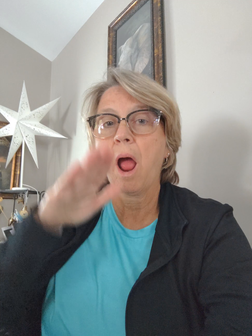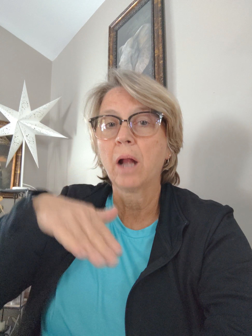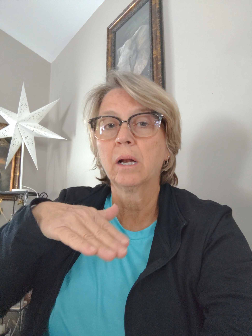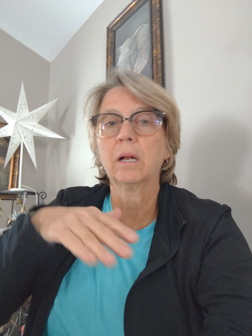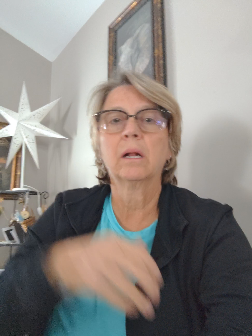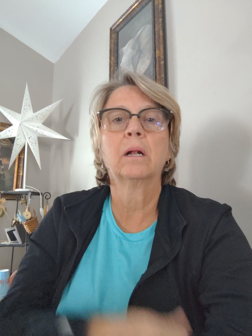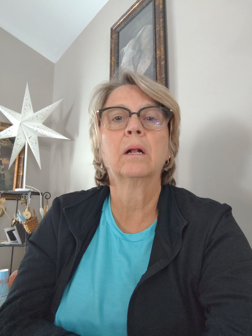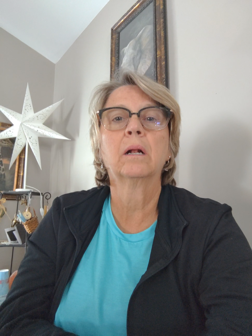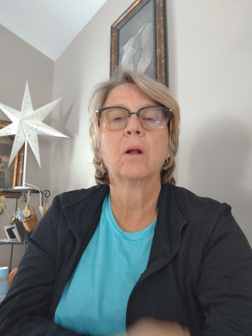on